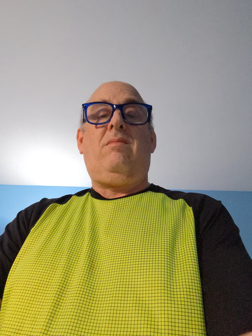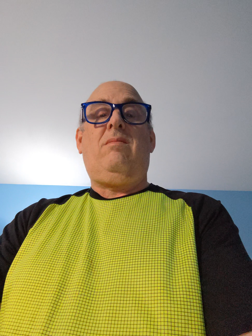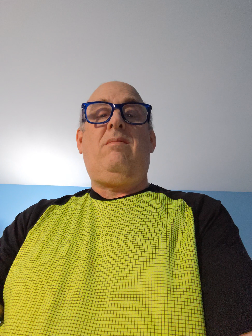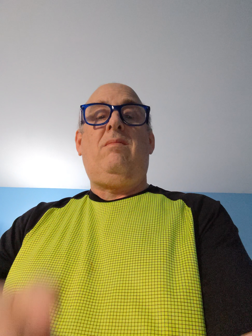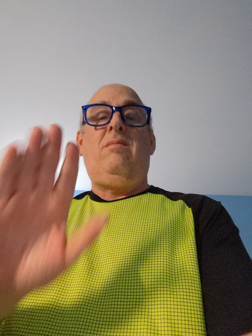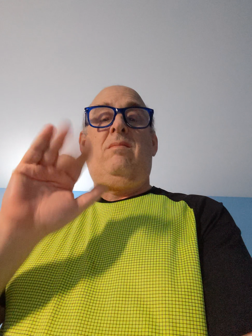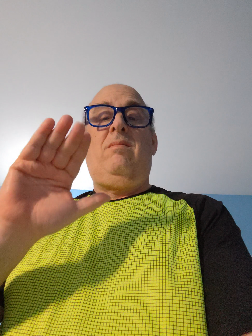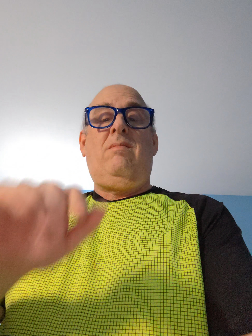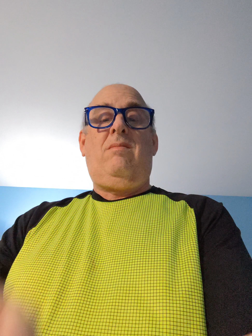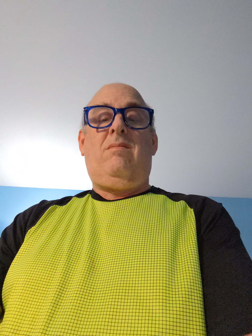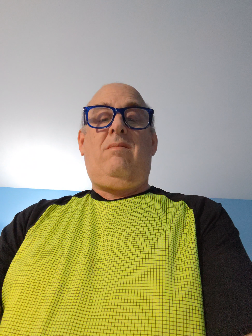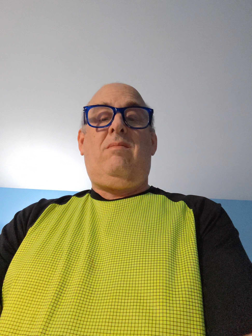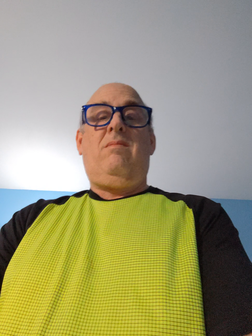bye